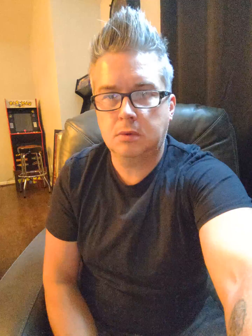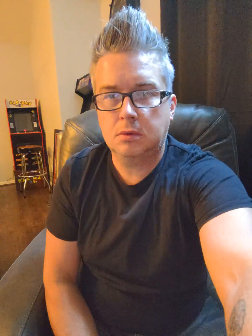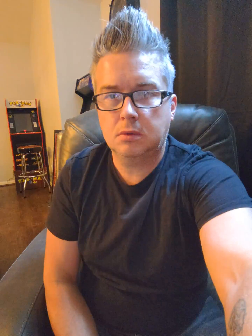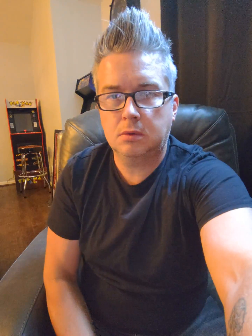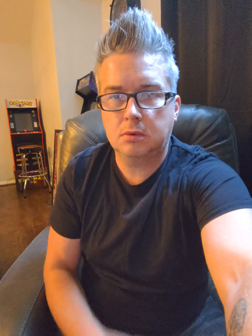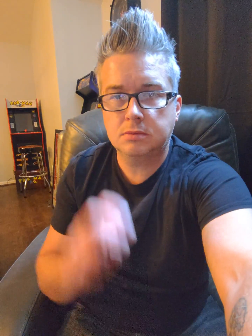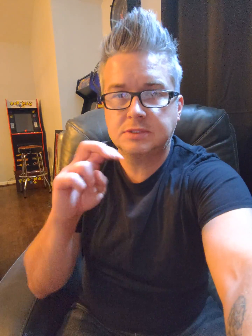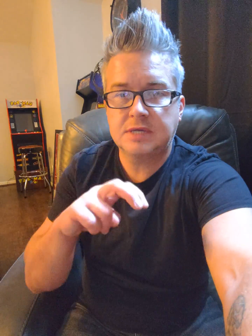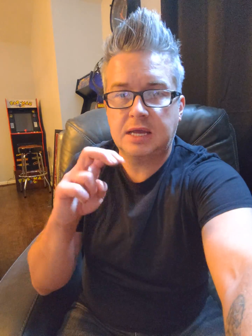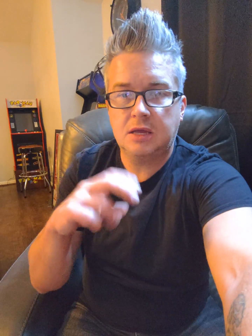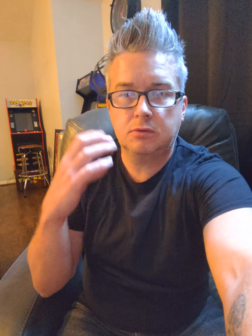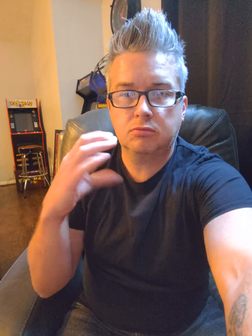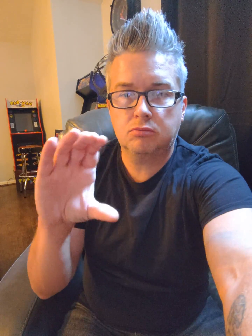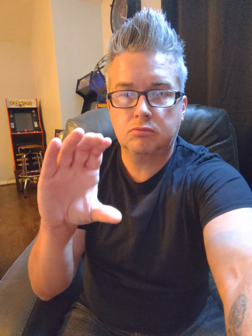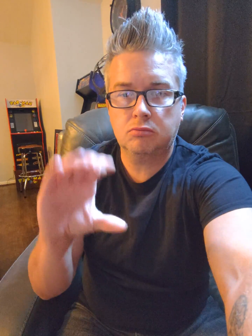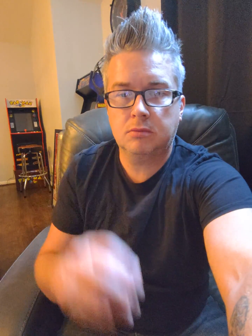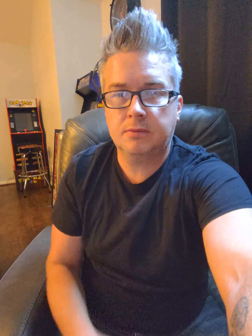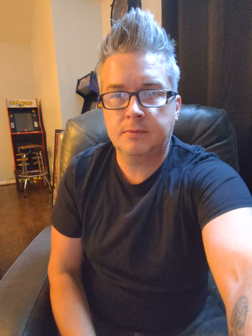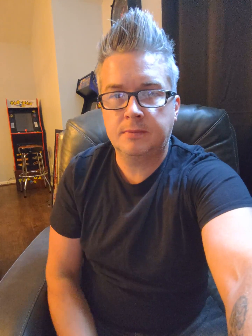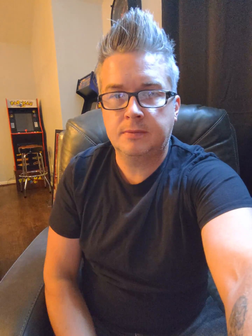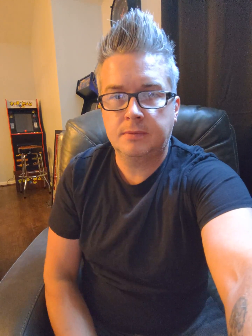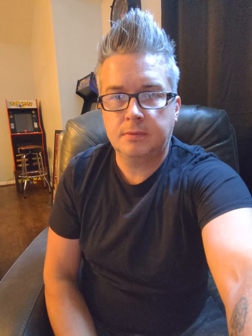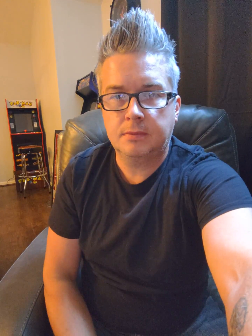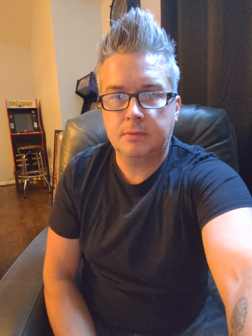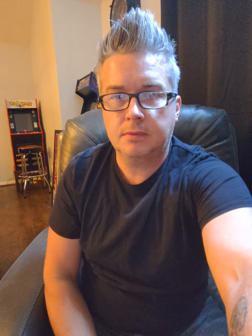potato chip